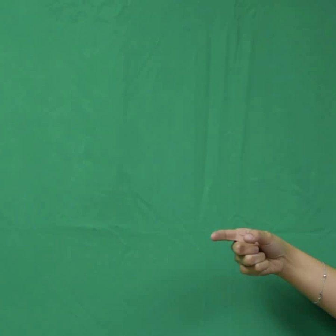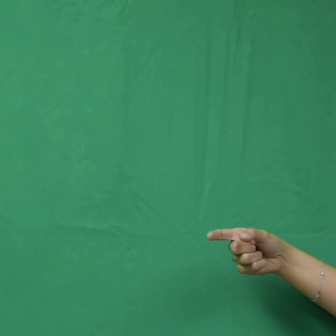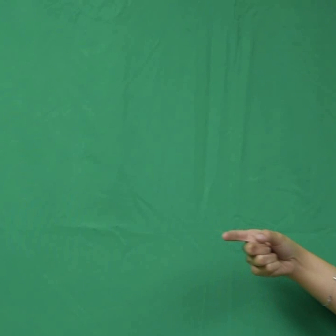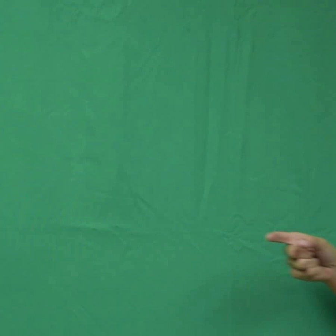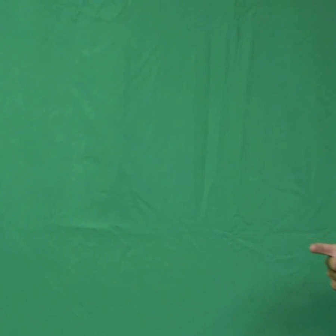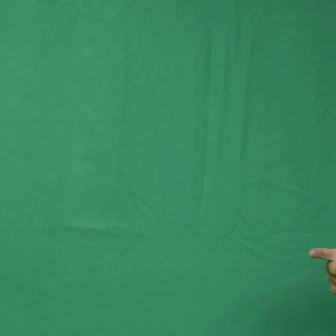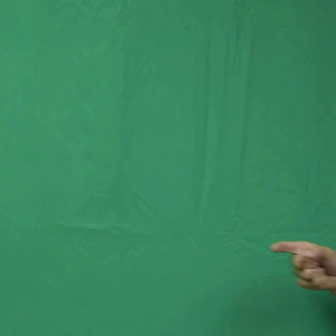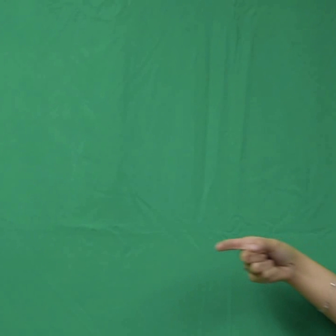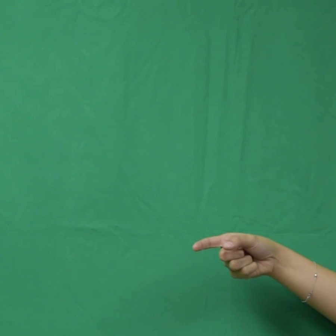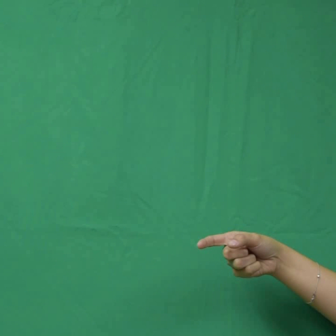X